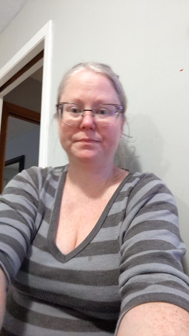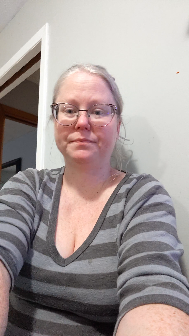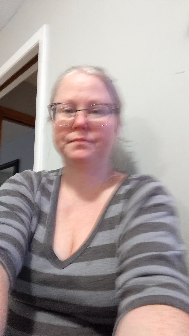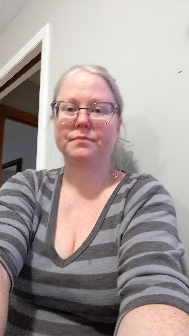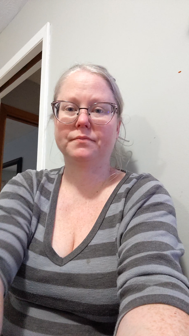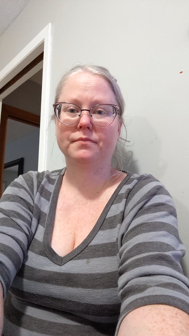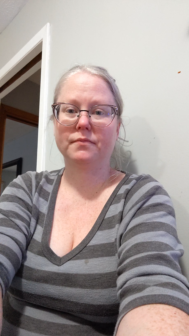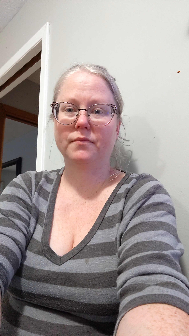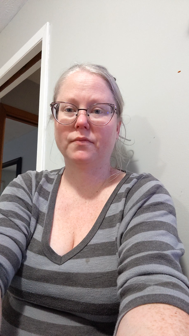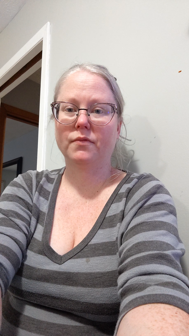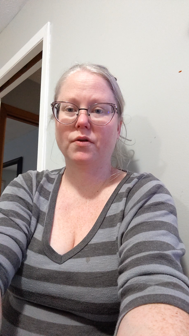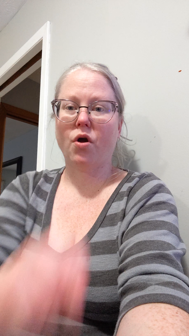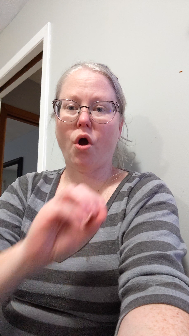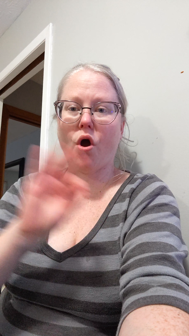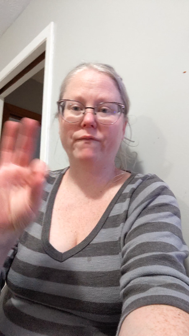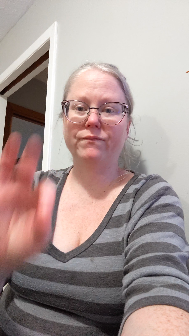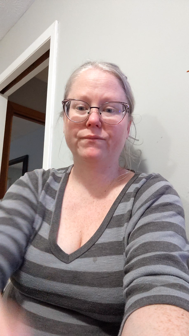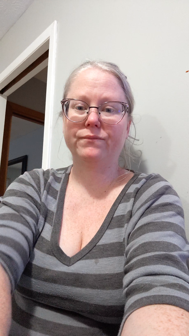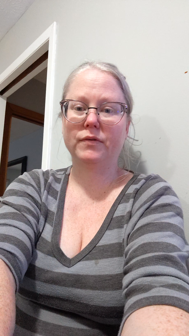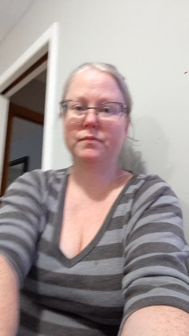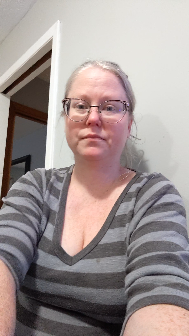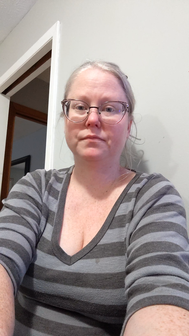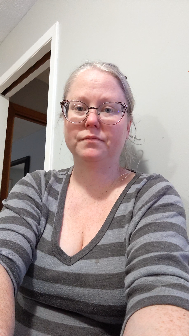off